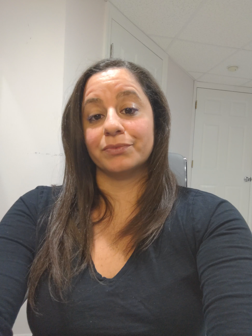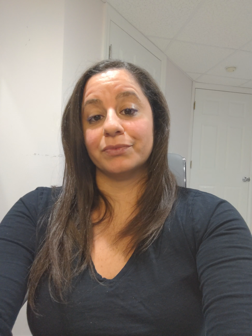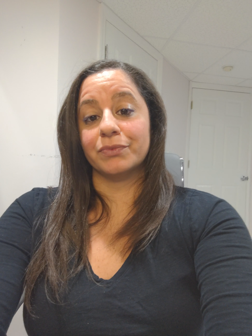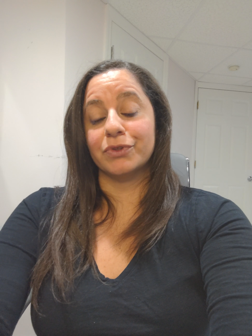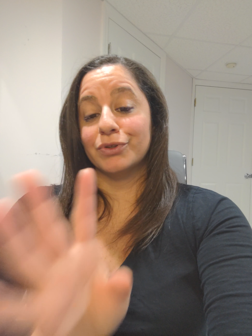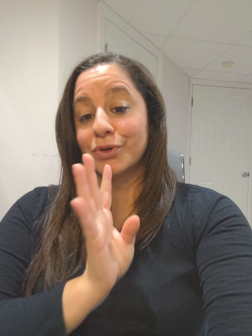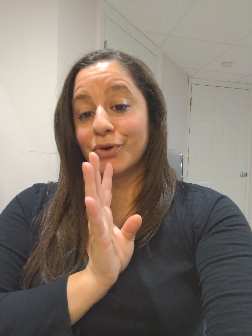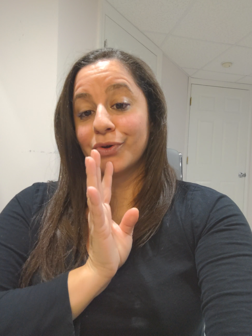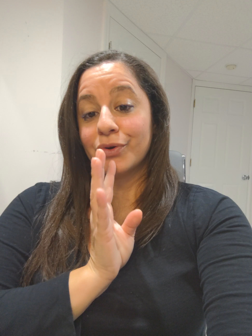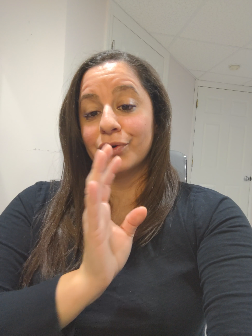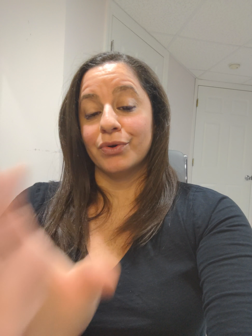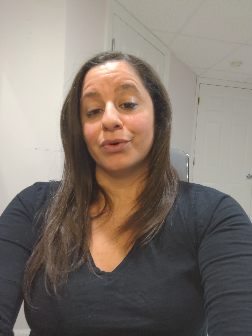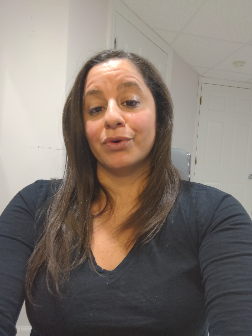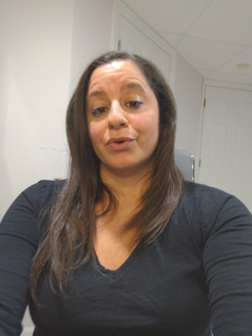talk